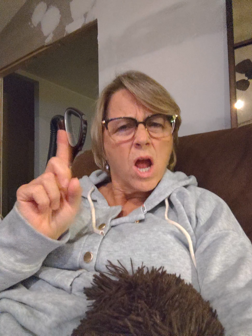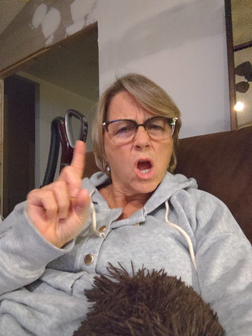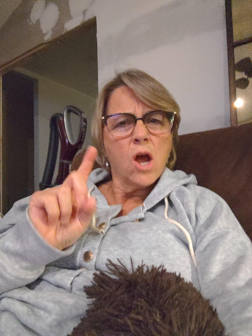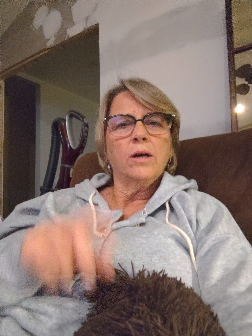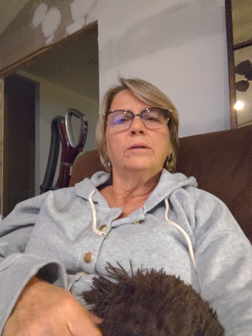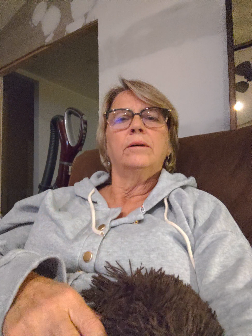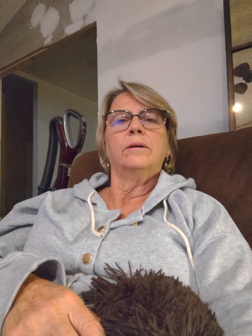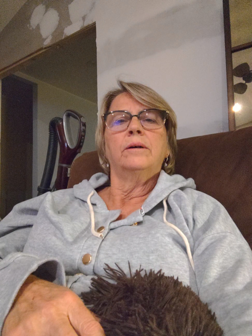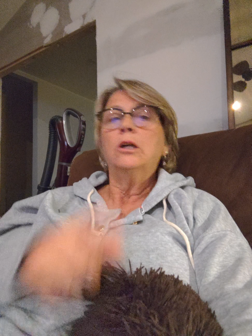where